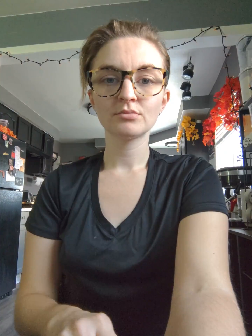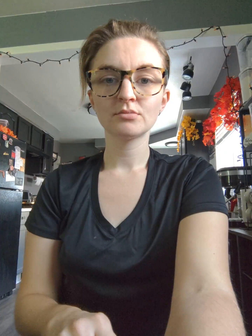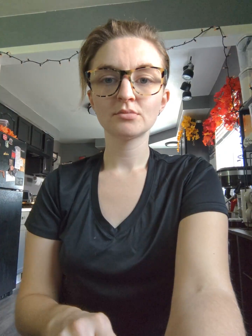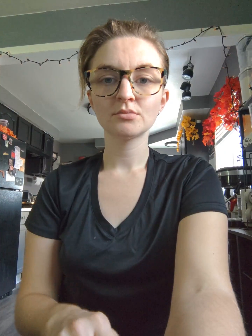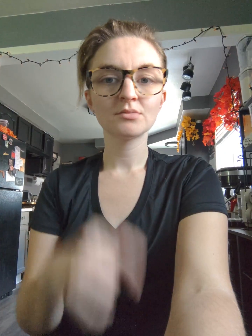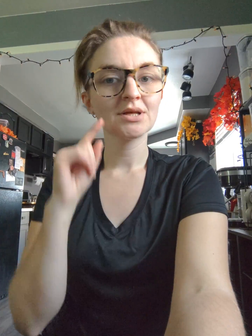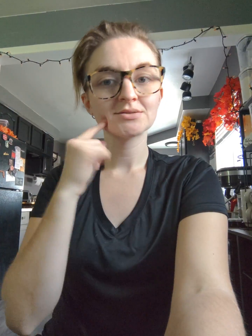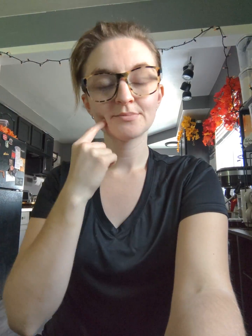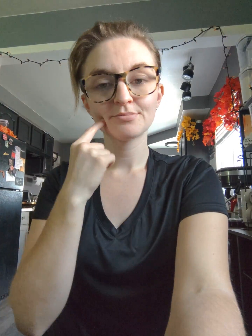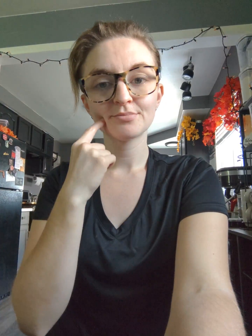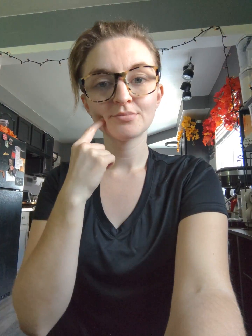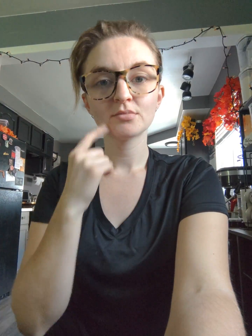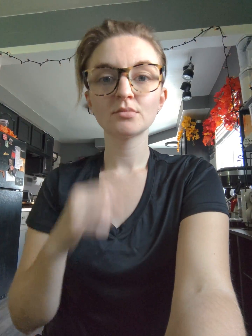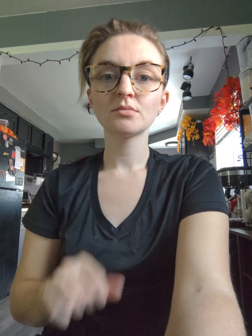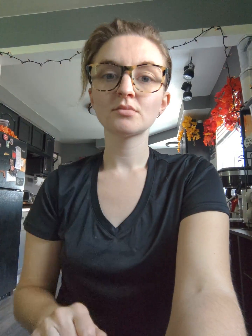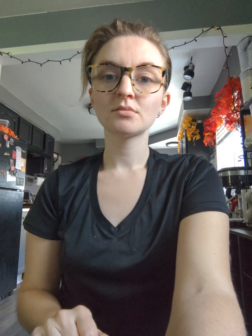candy